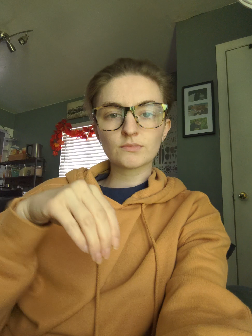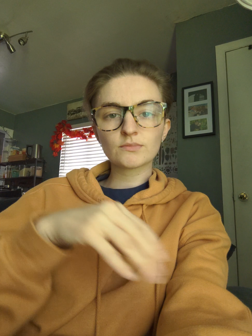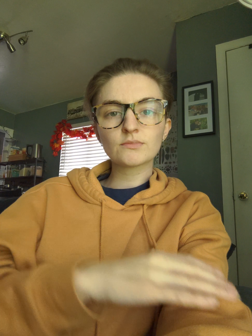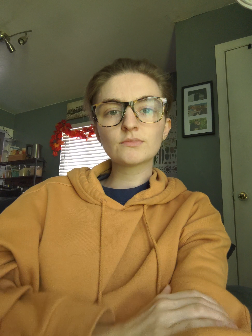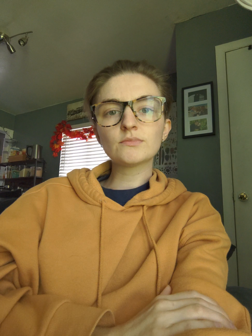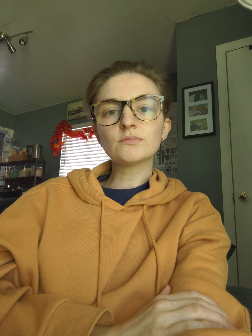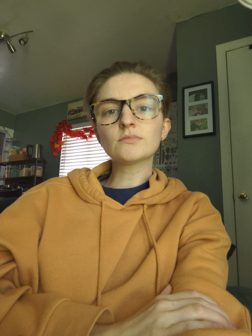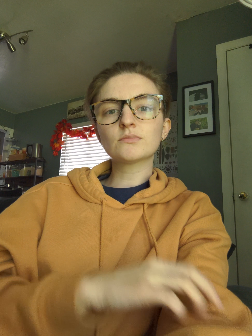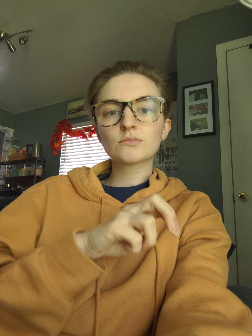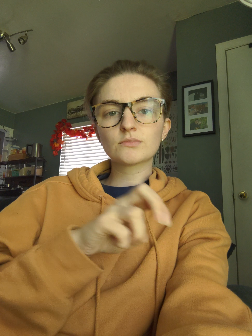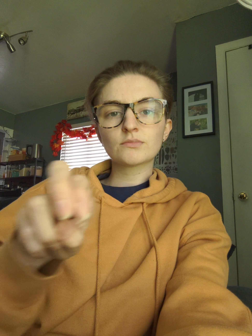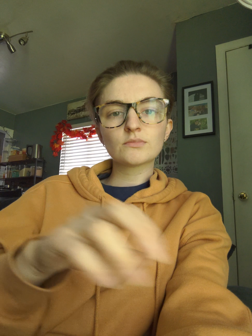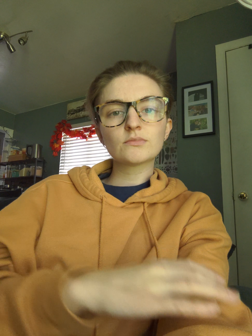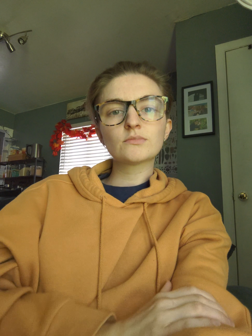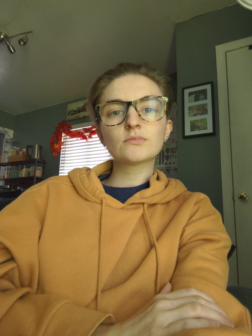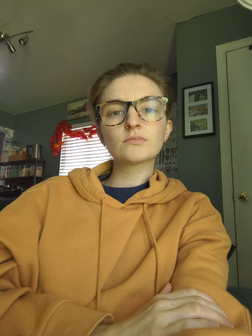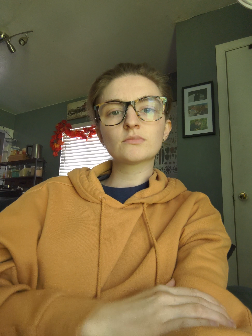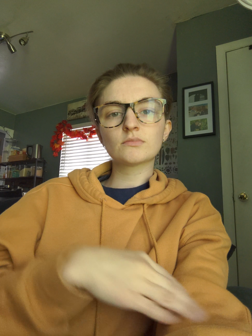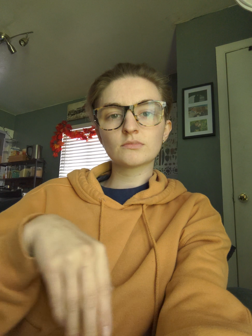couch